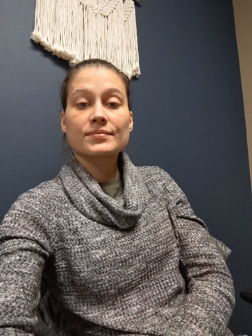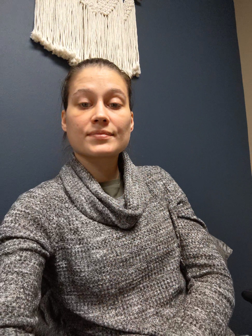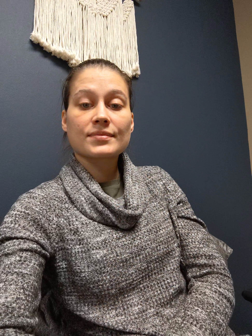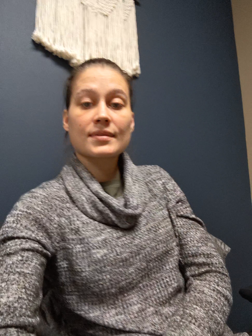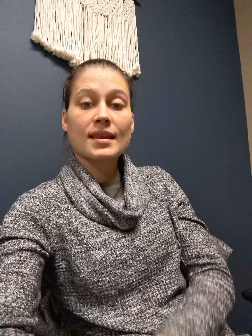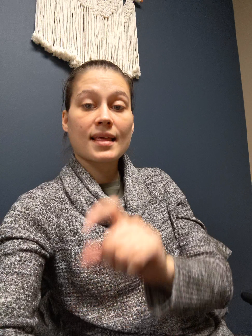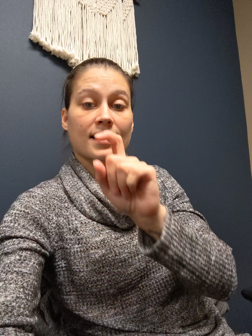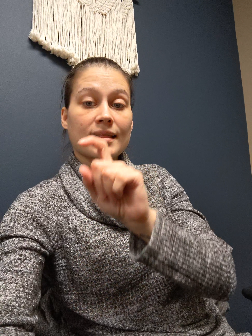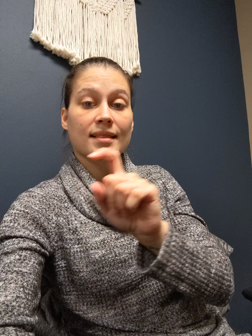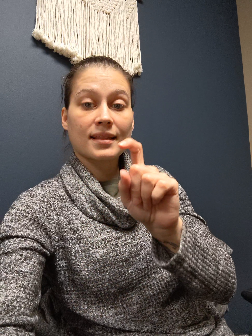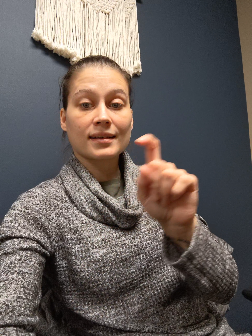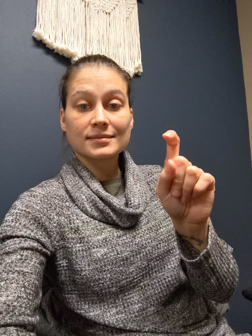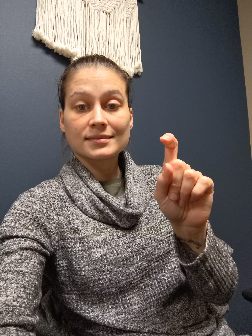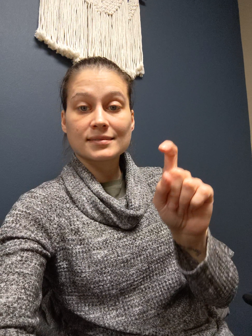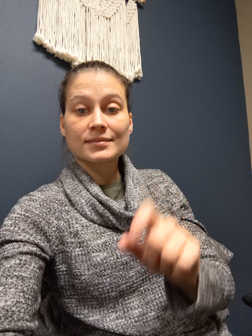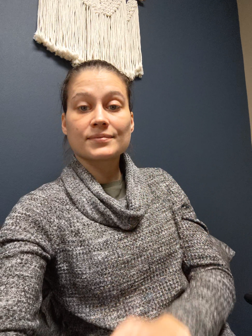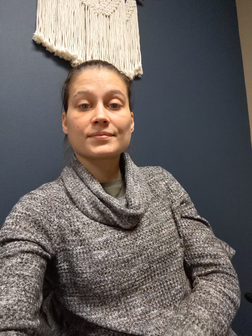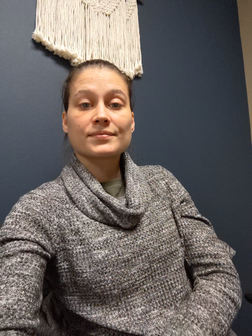closet